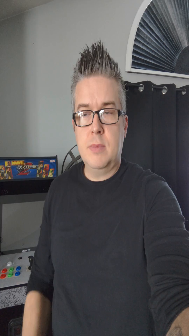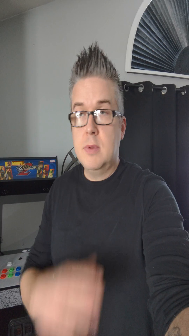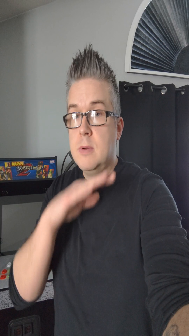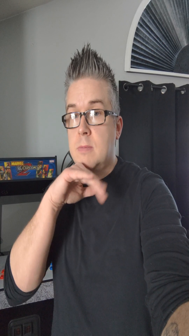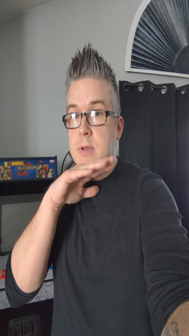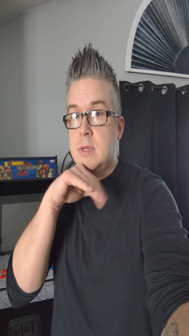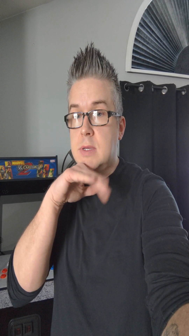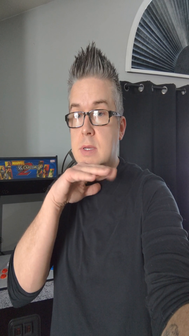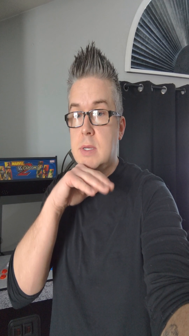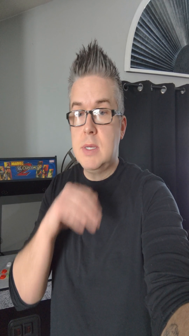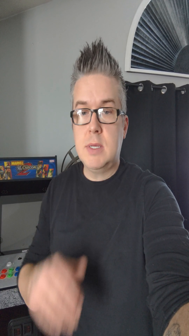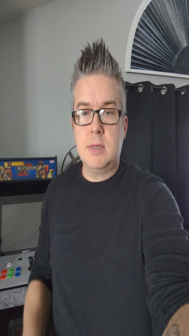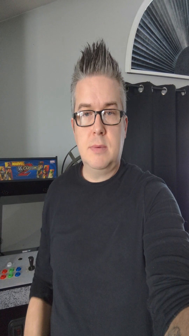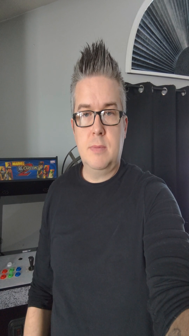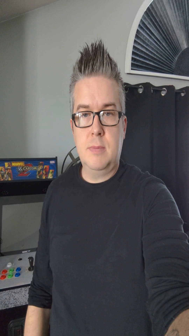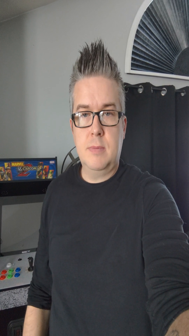pig